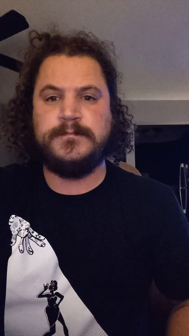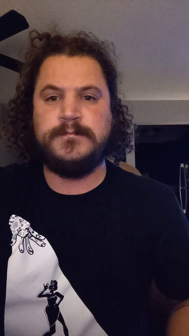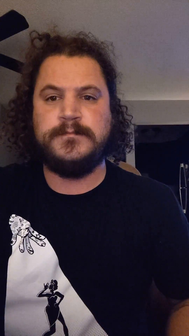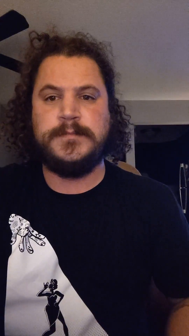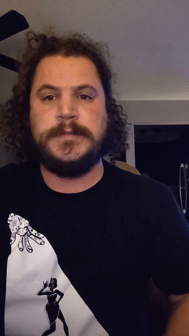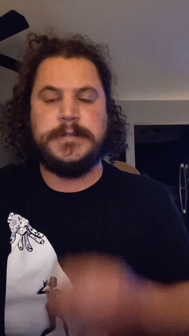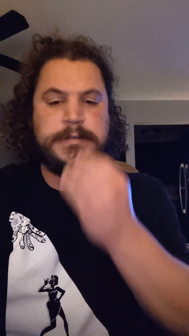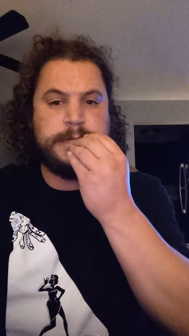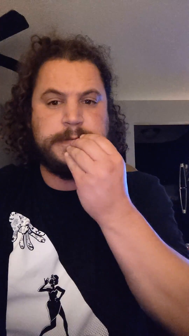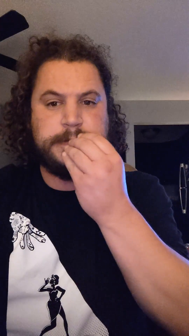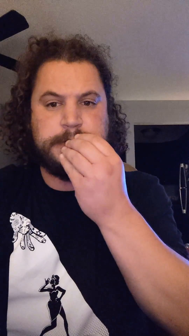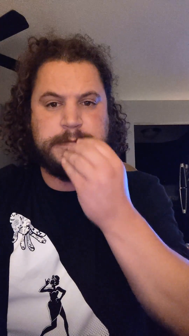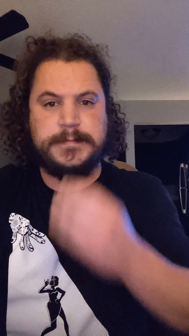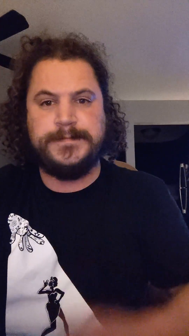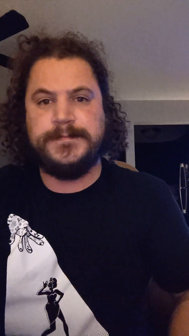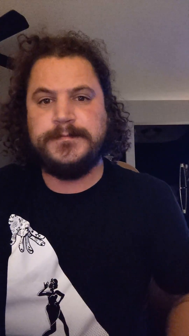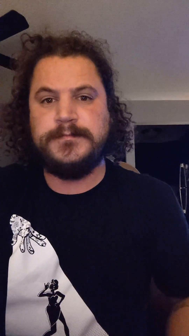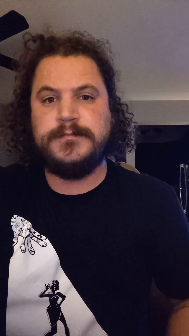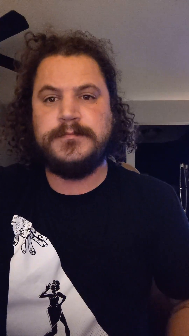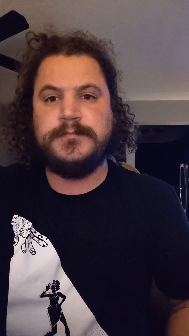eat